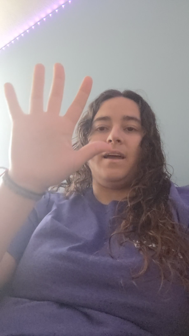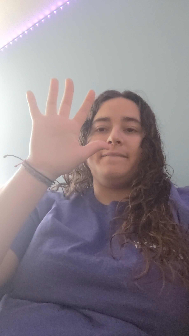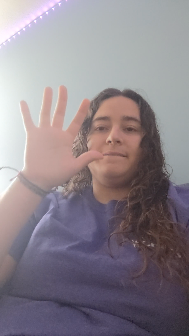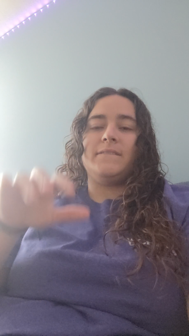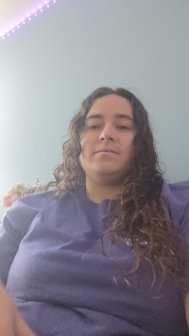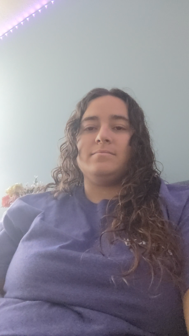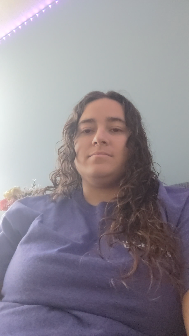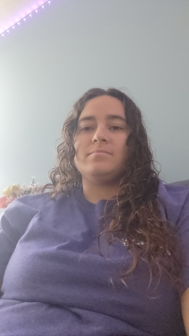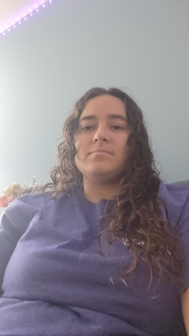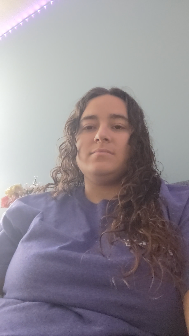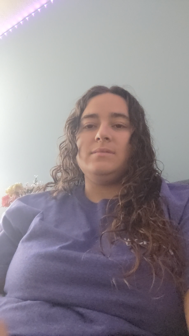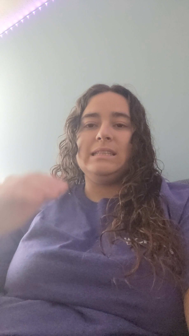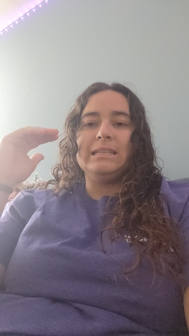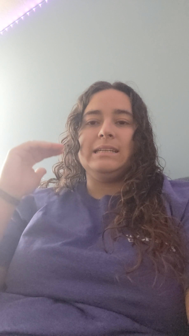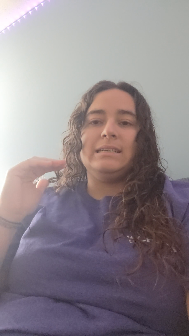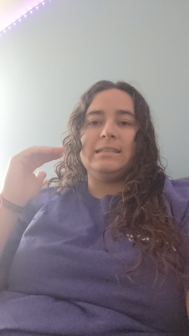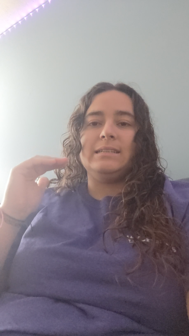little